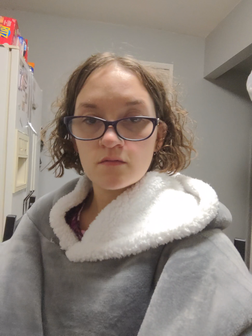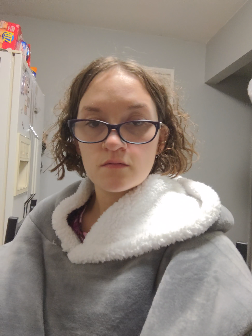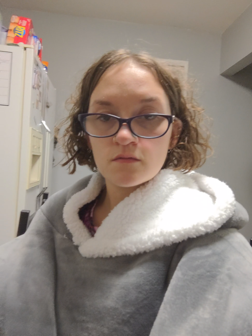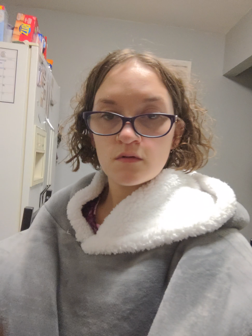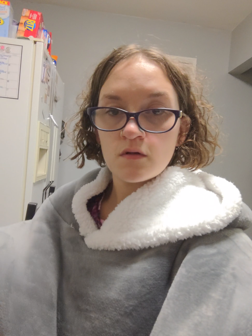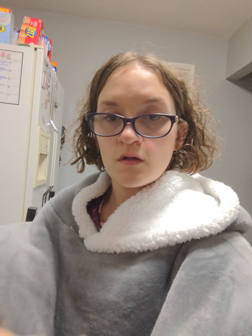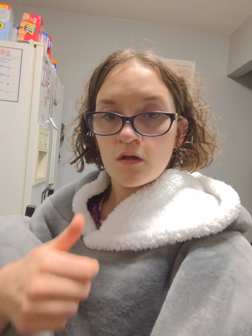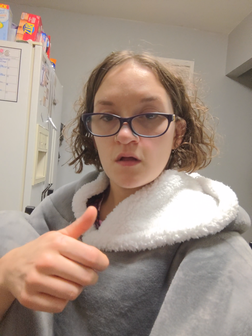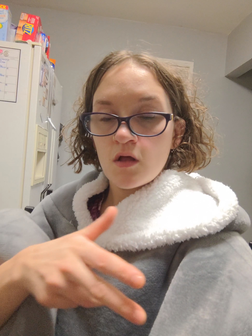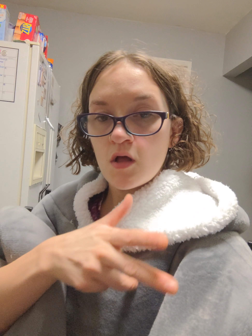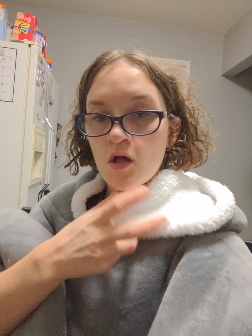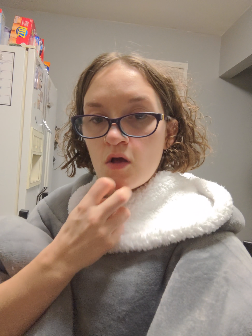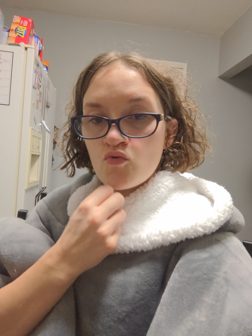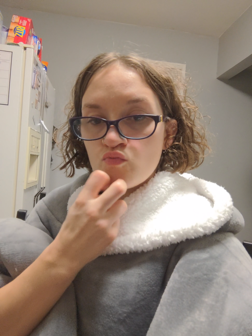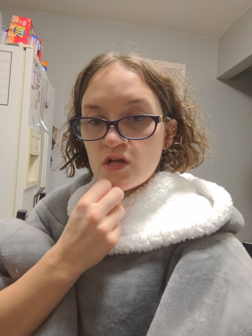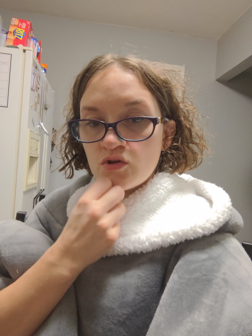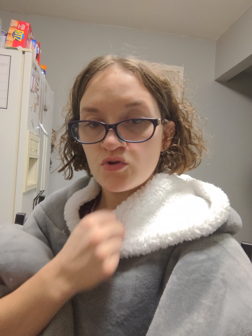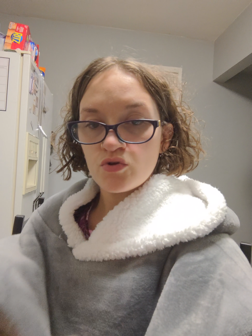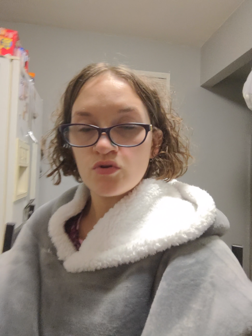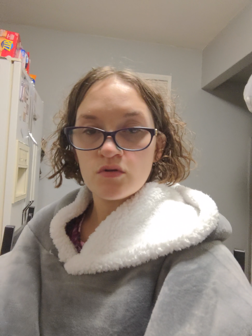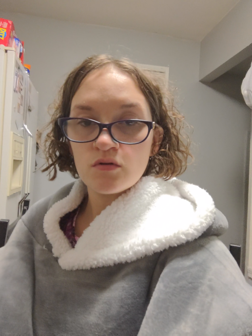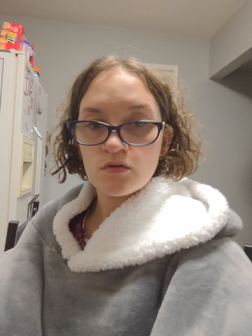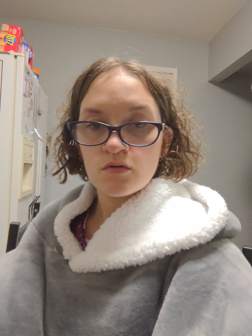underwear